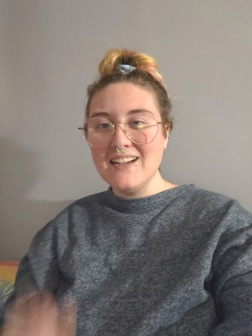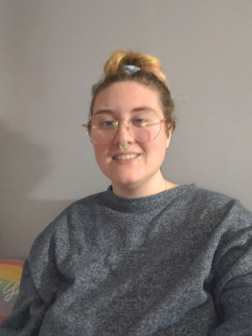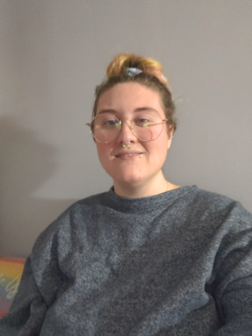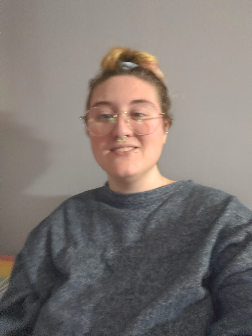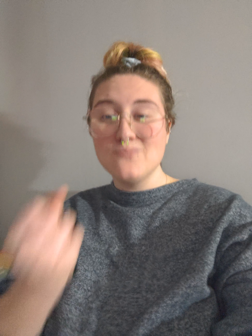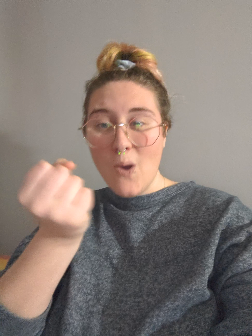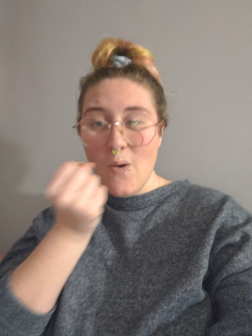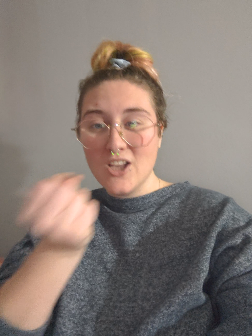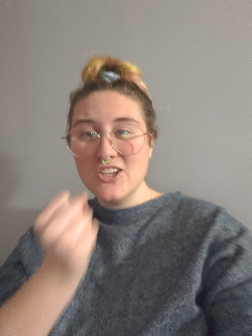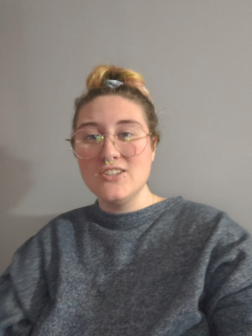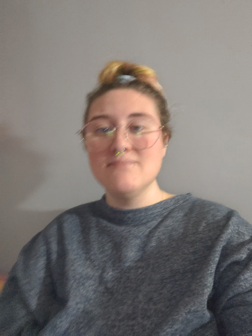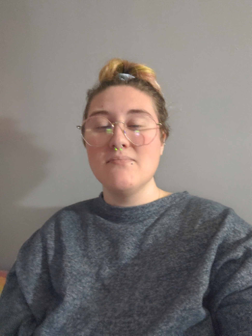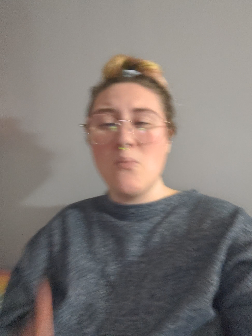drawer